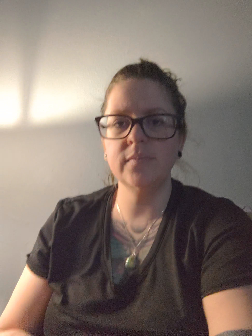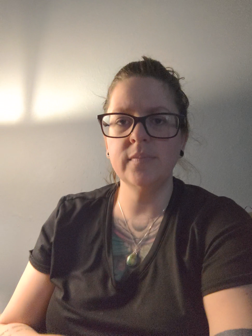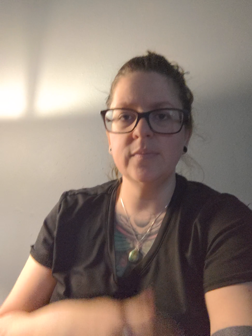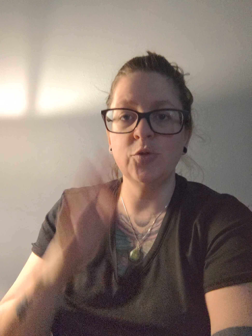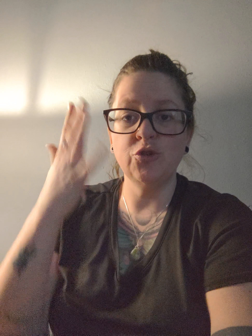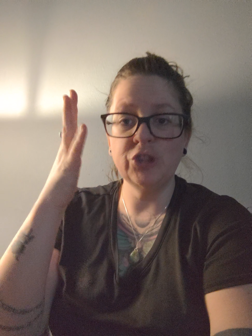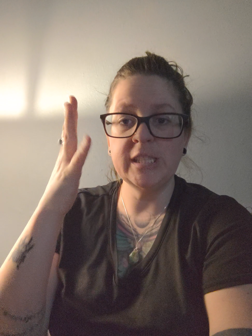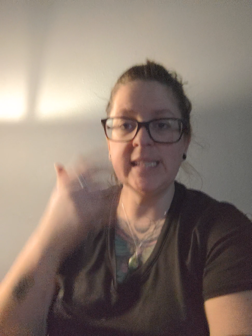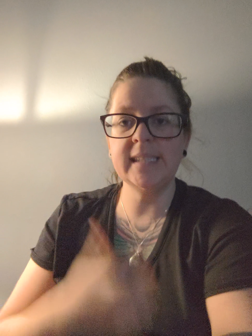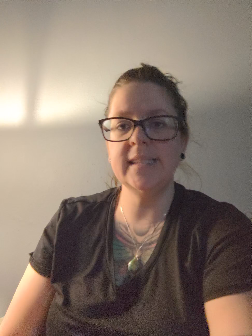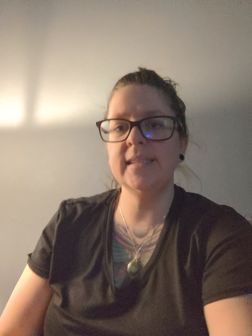tree